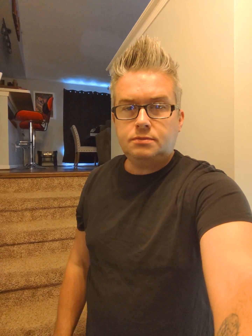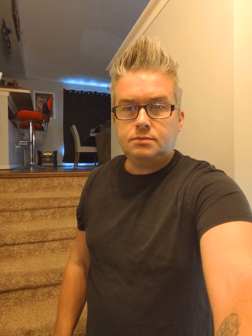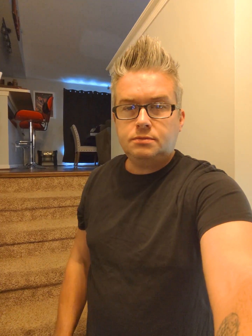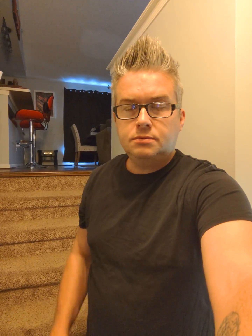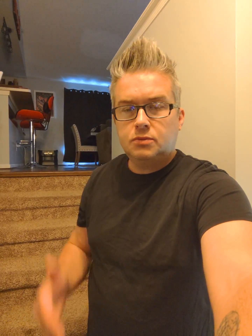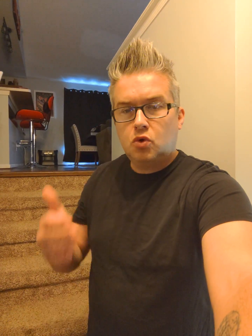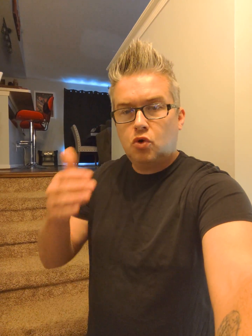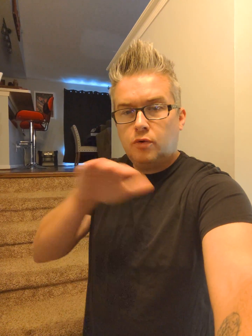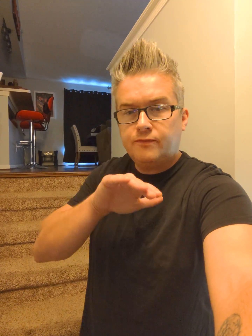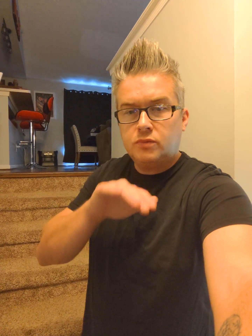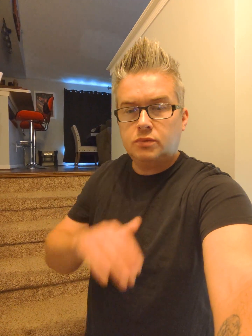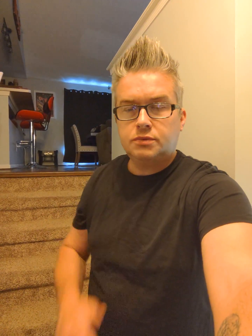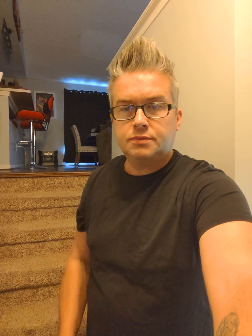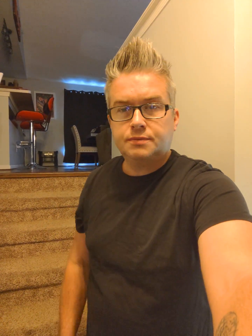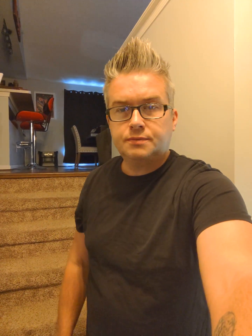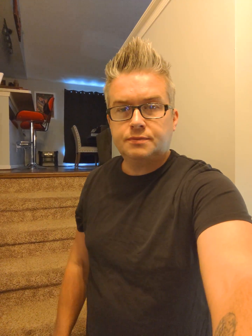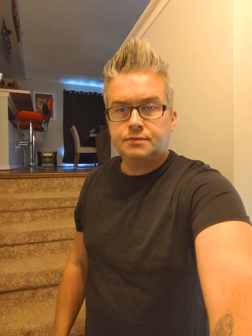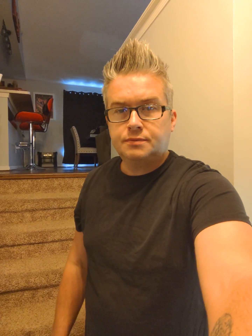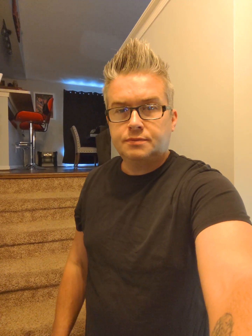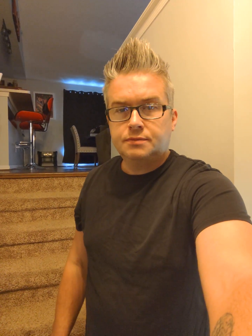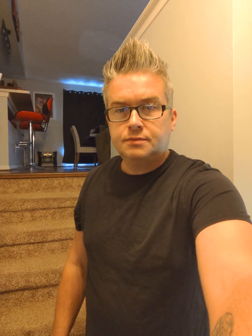cover